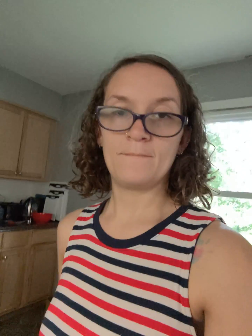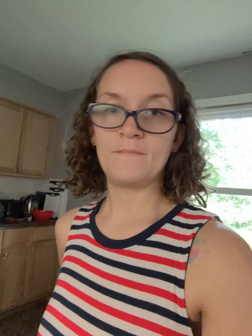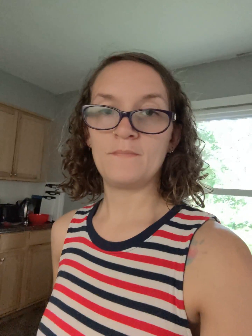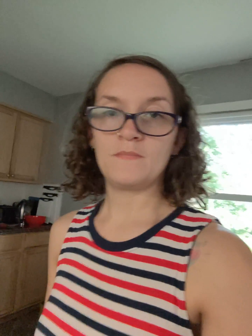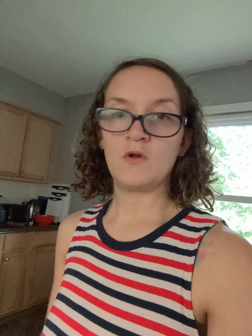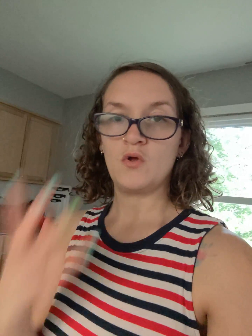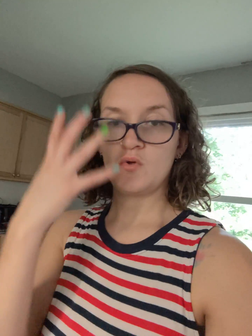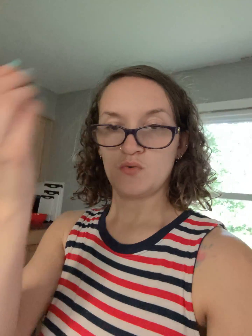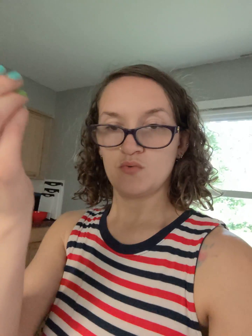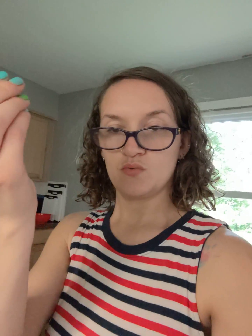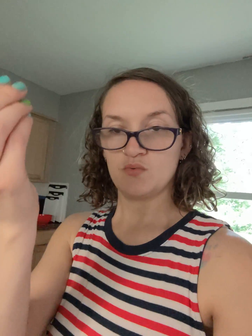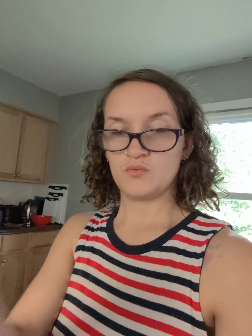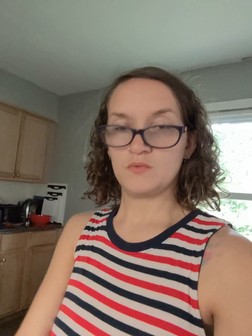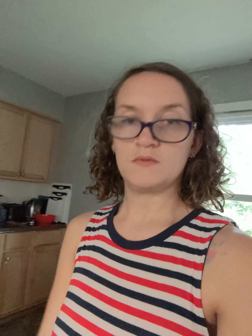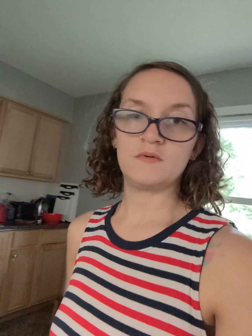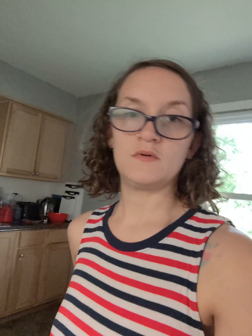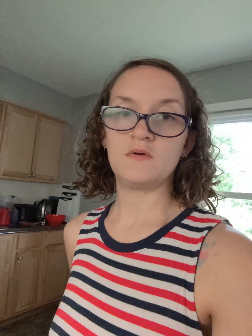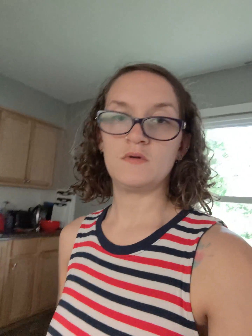going to